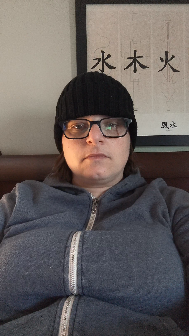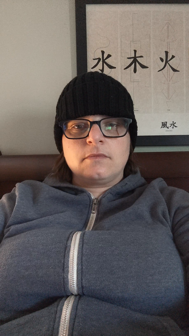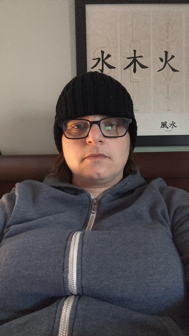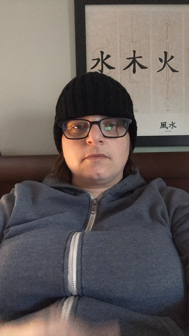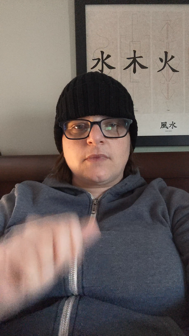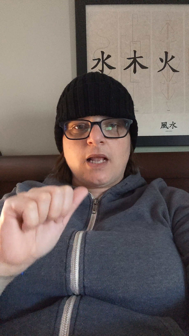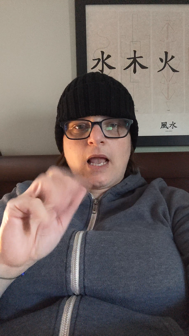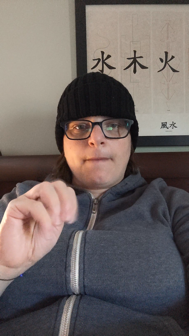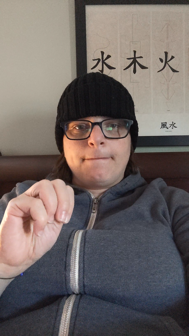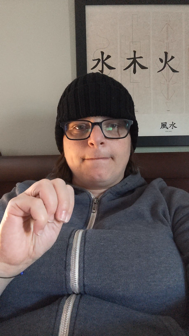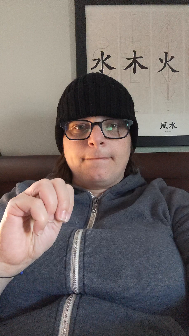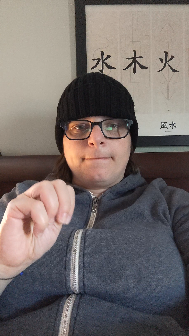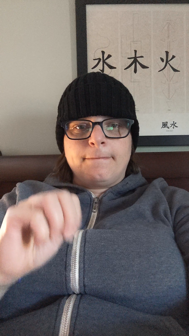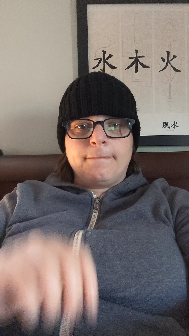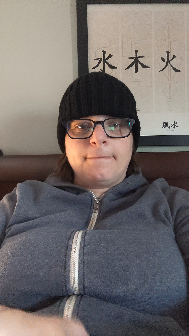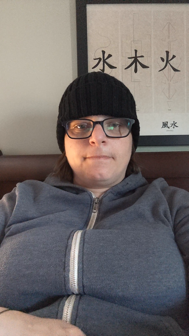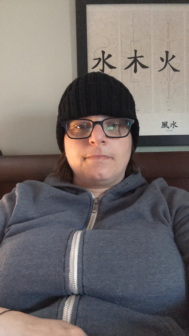am